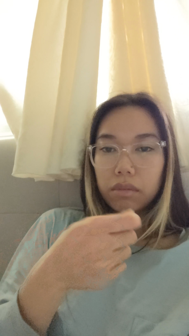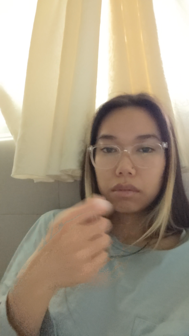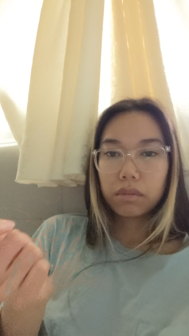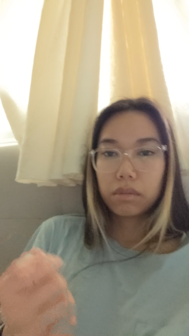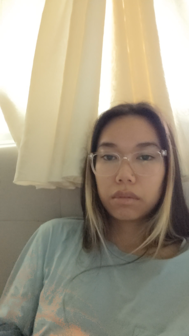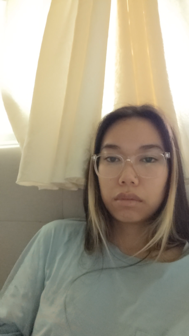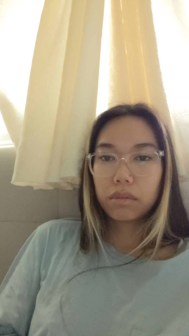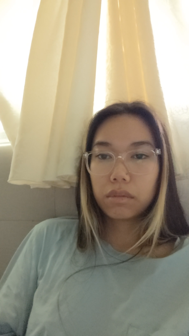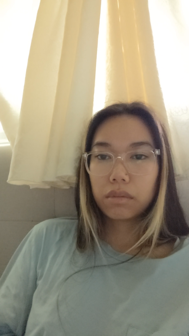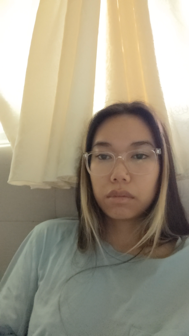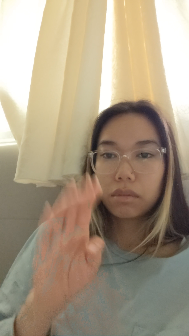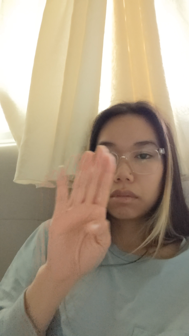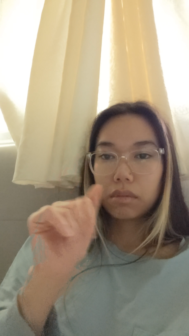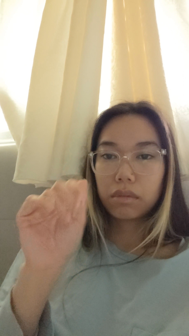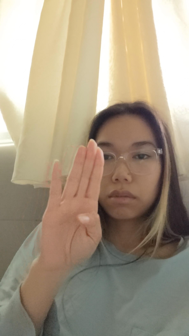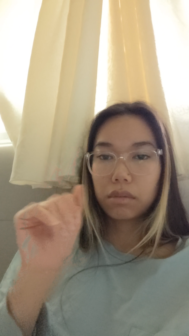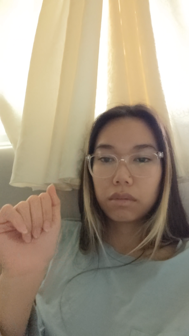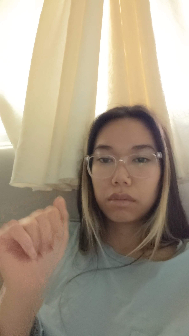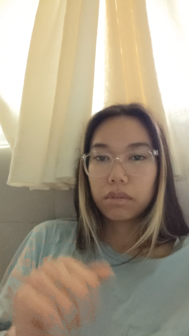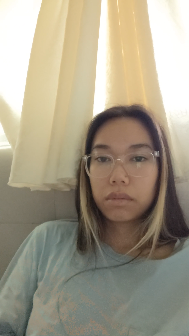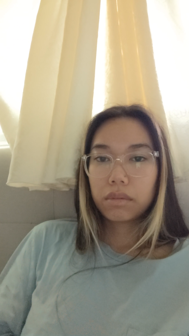baa baa